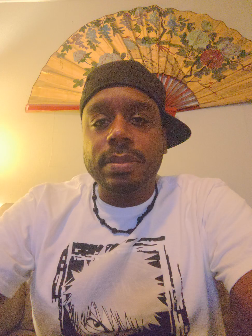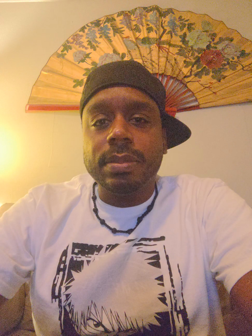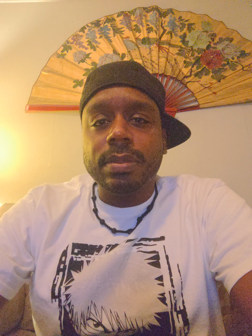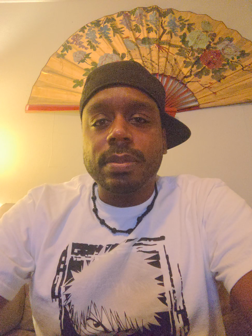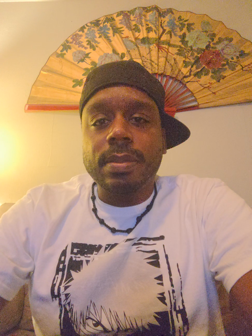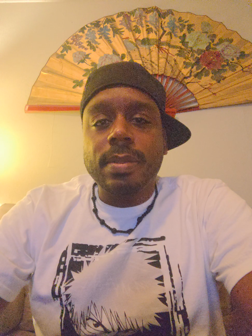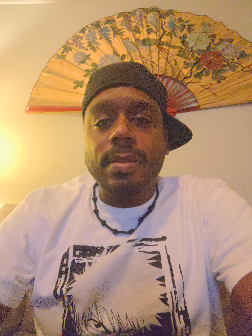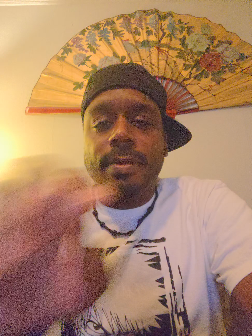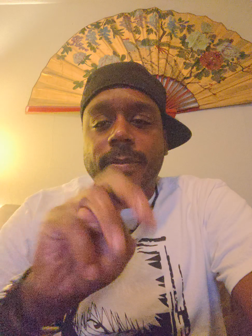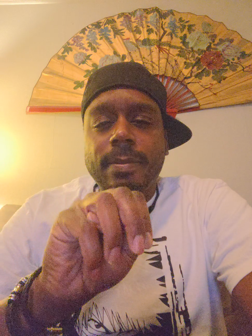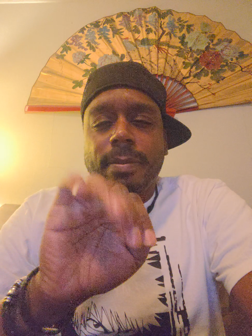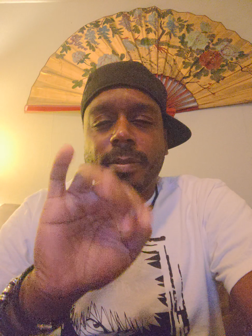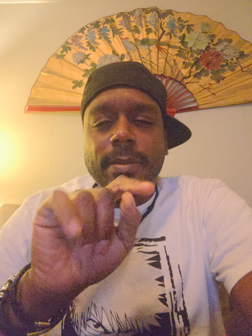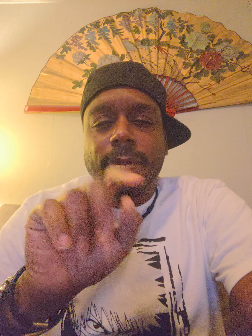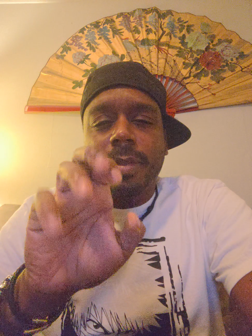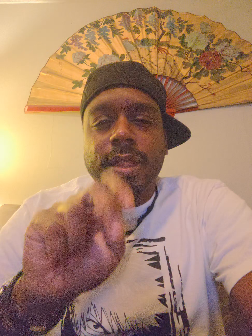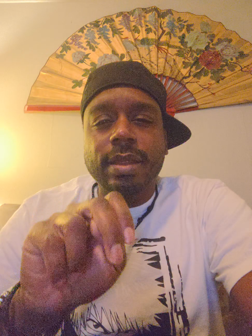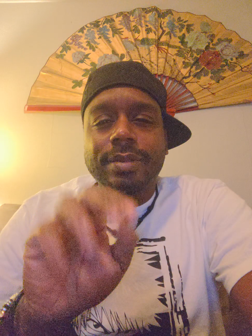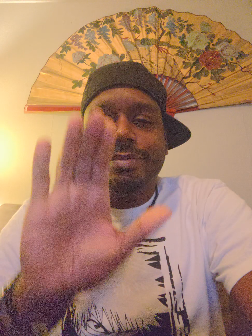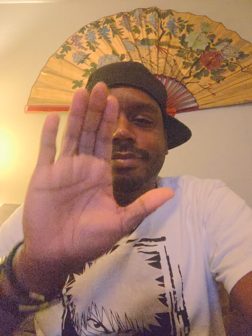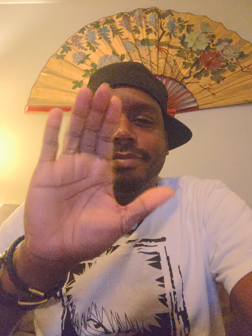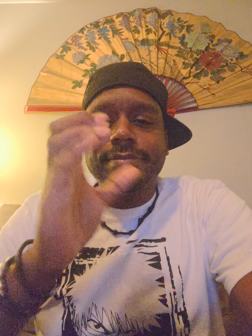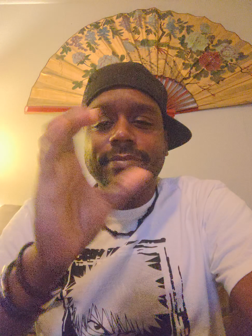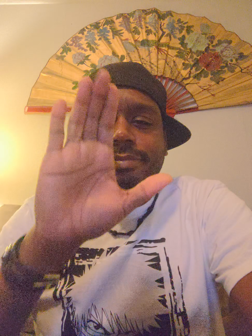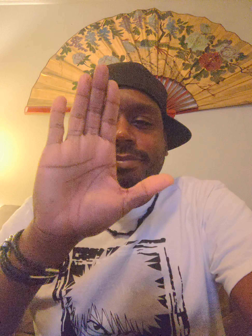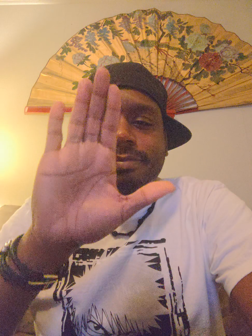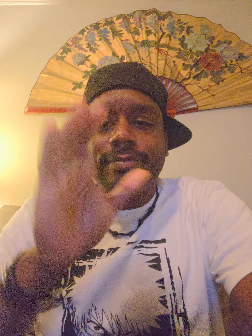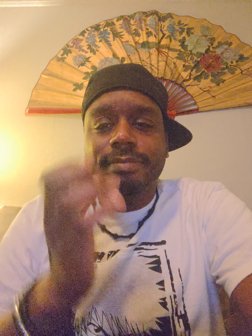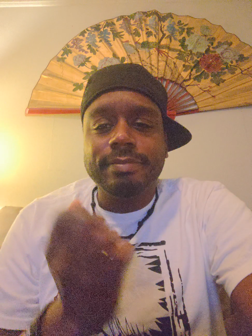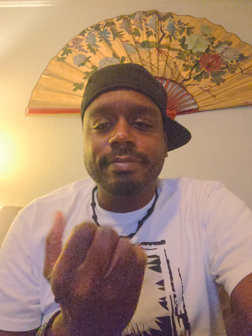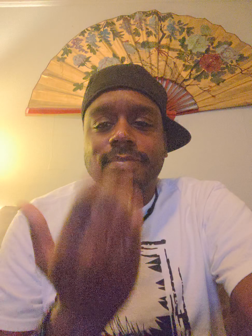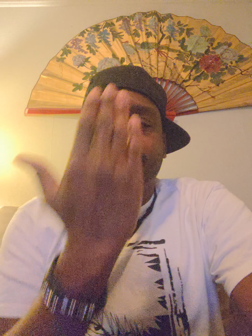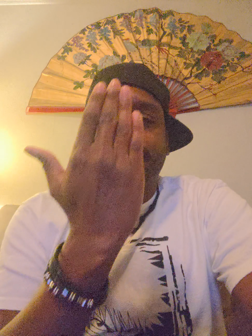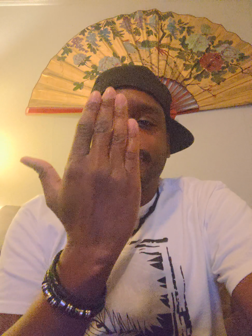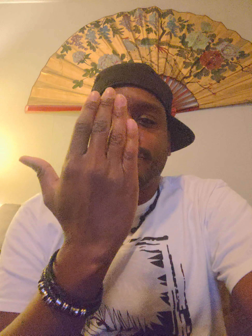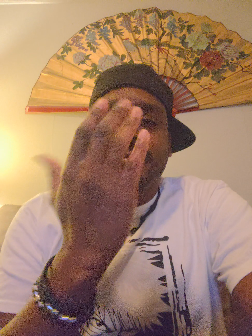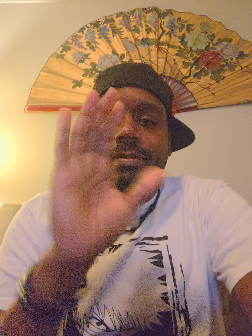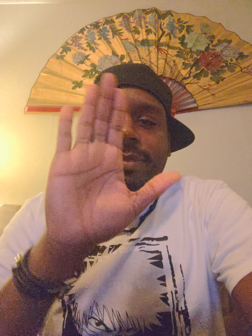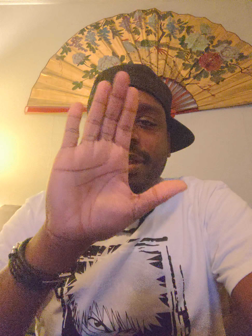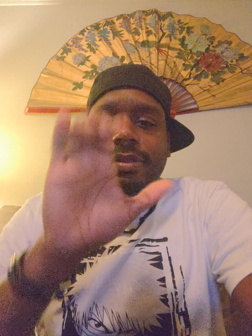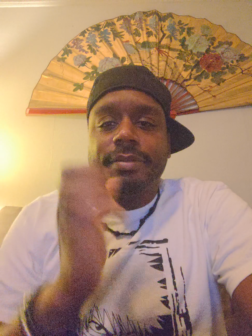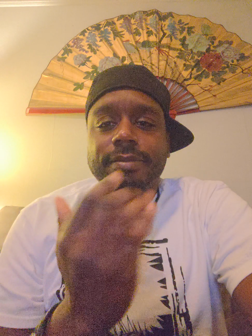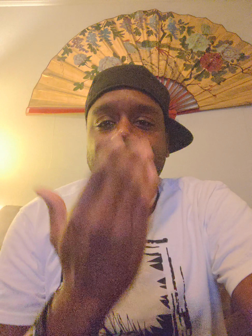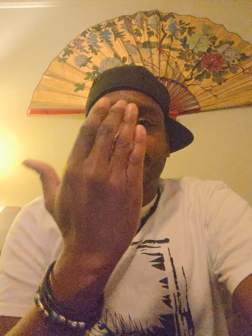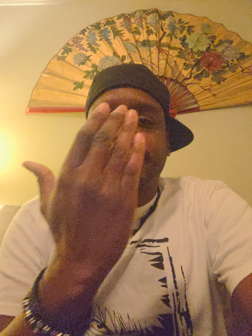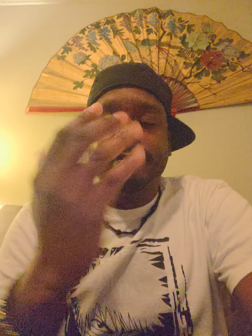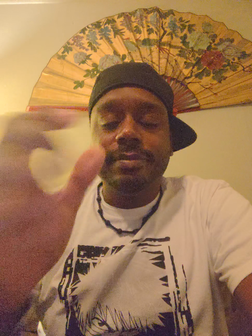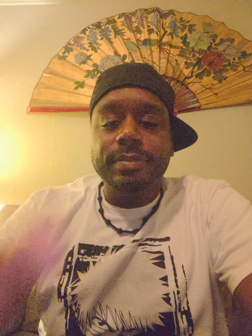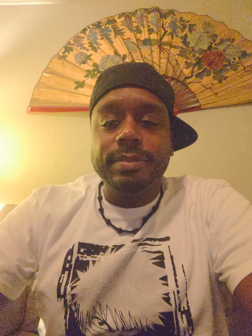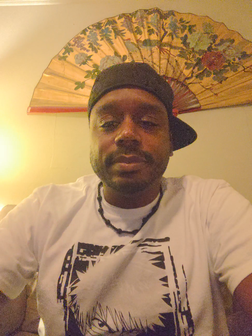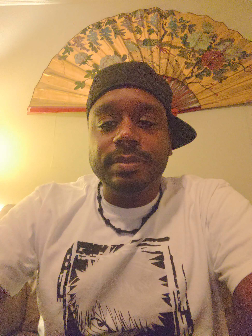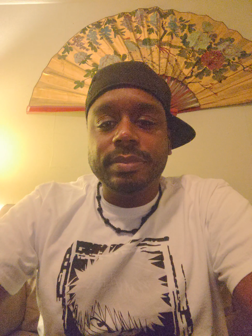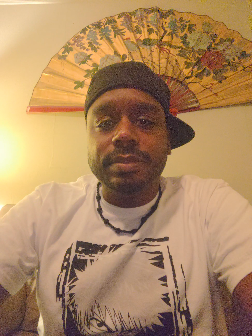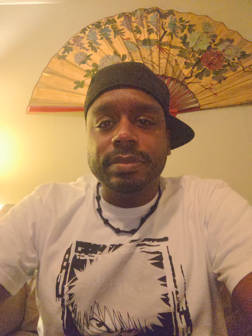mitten